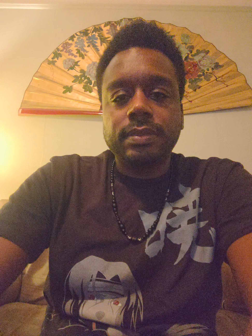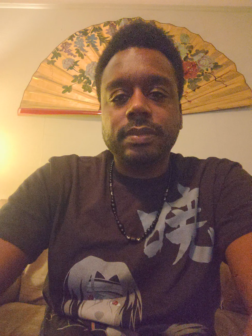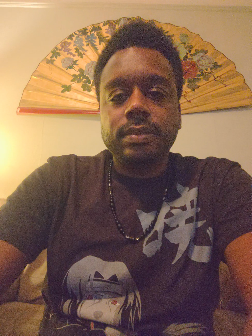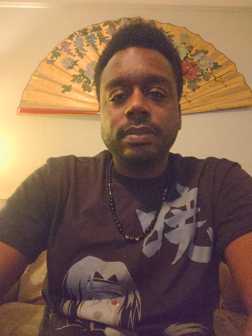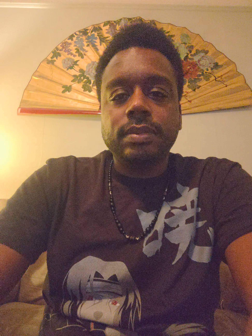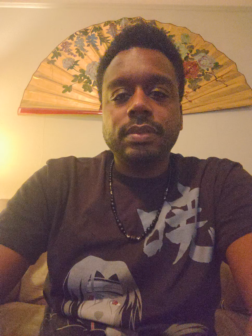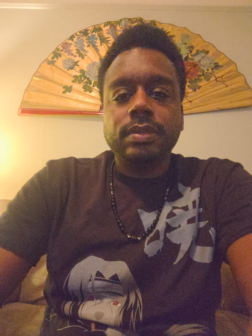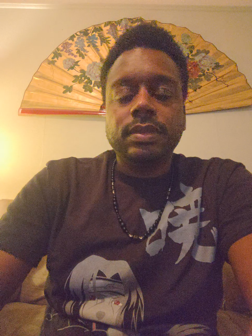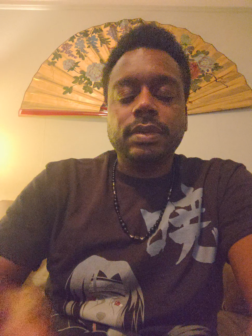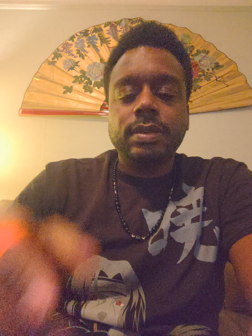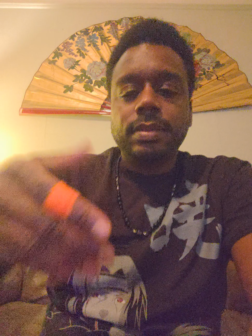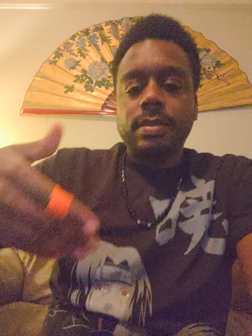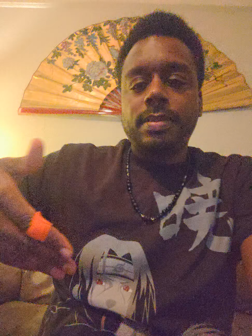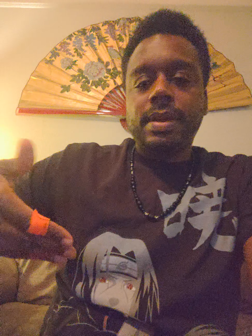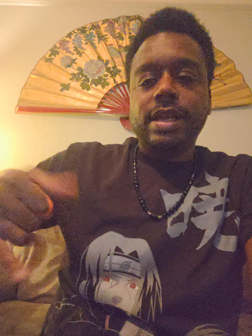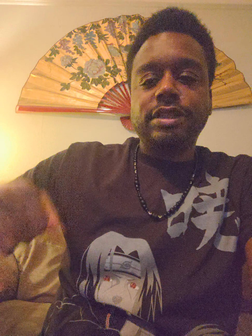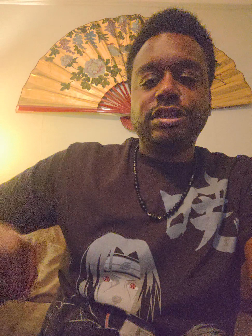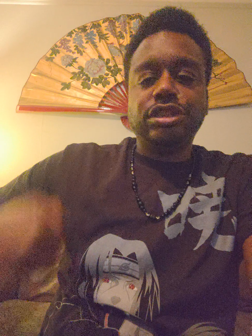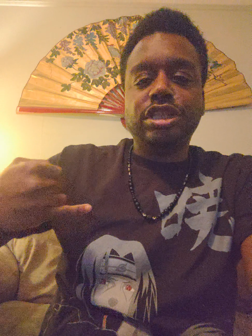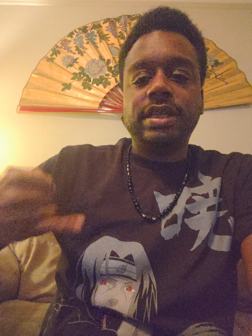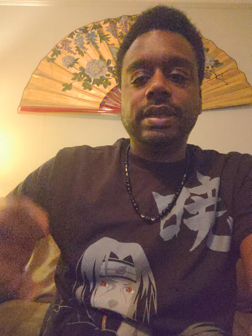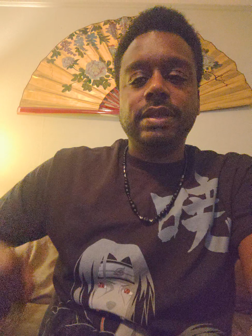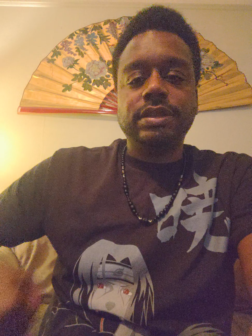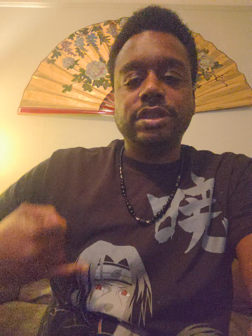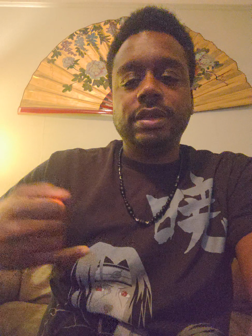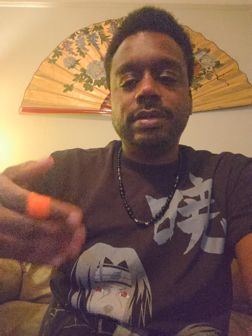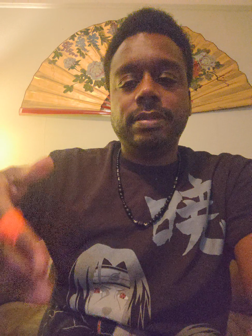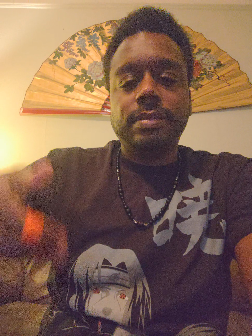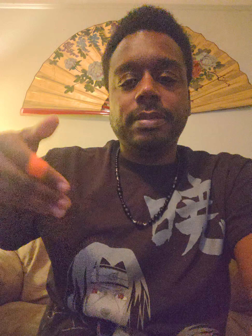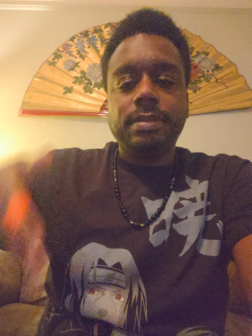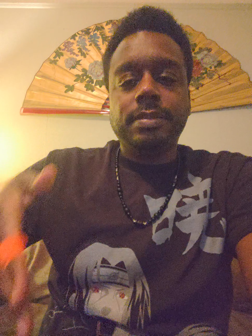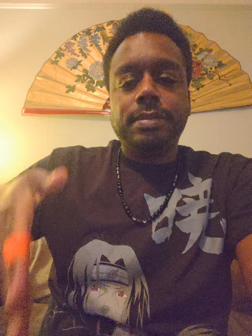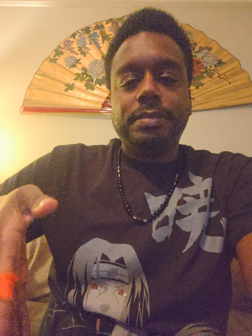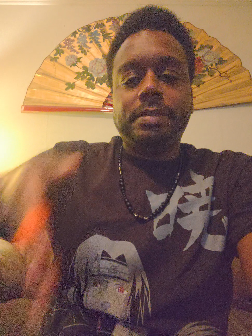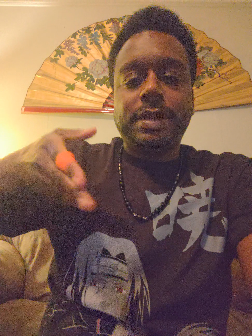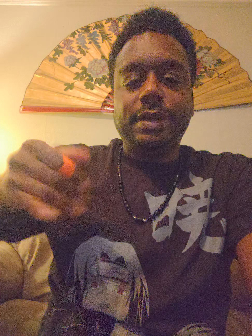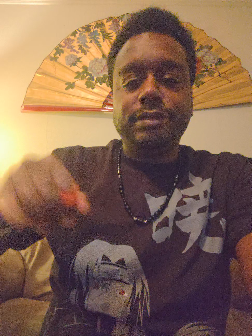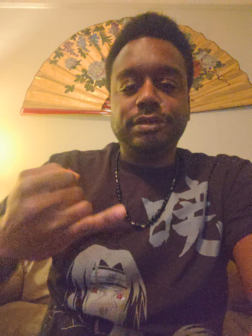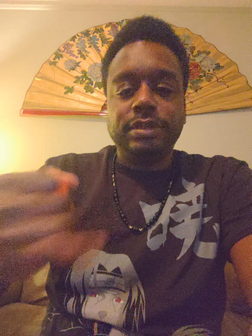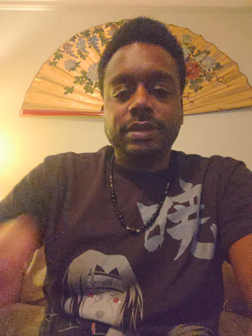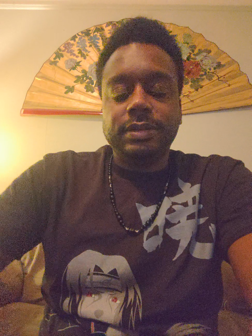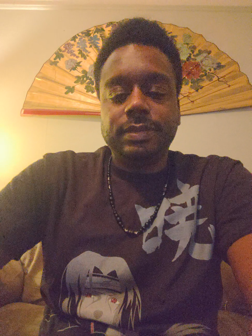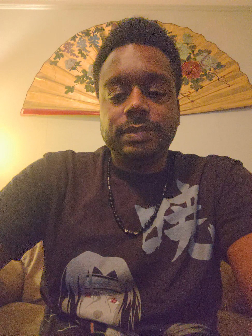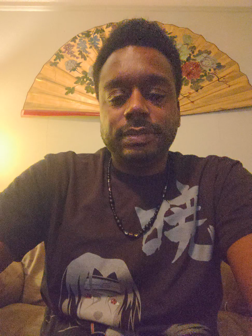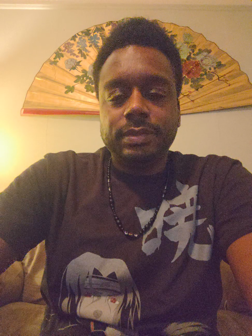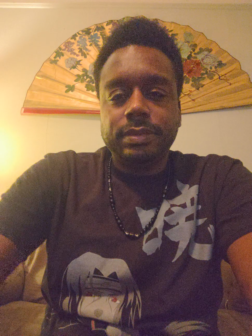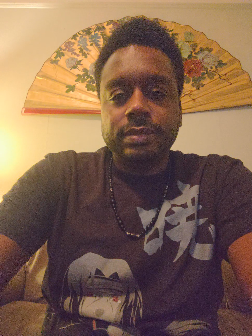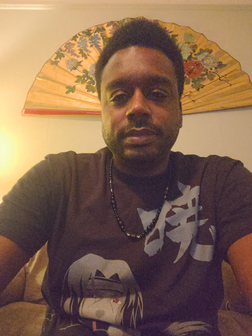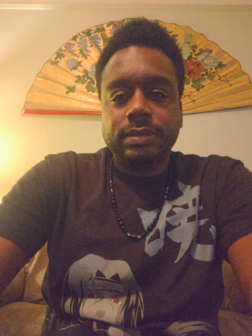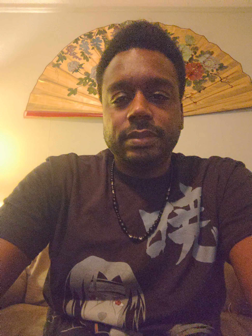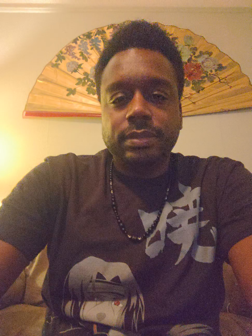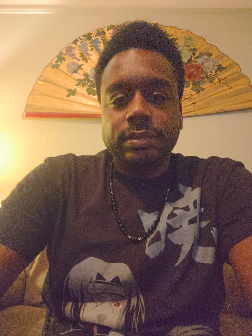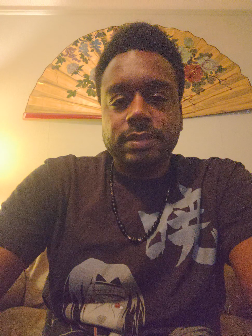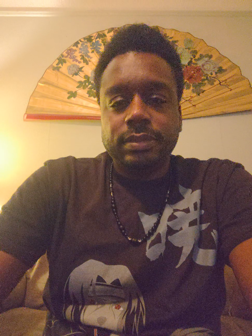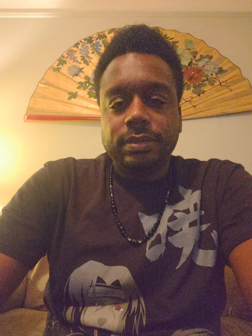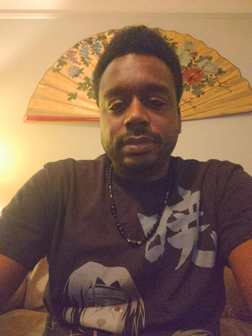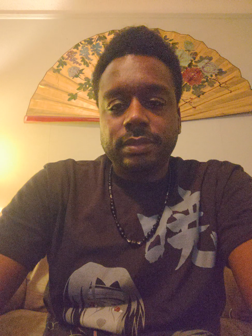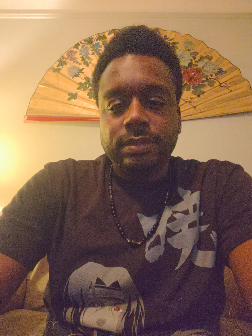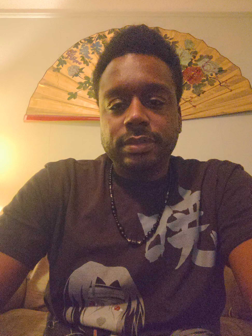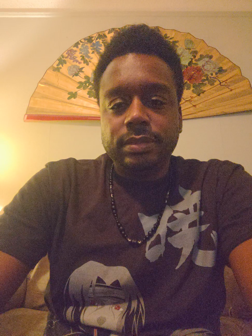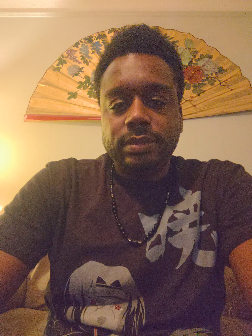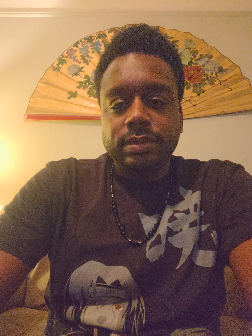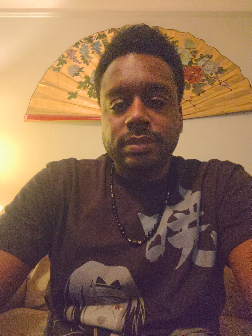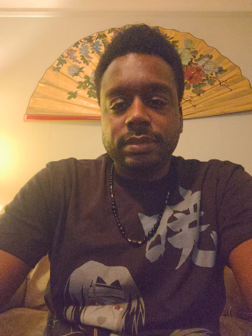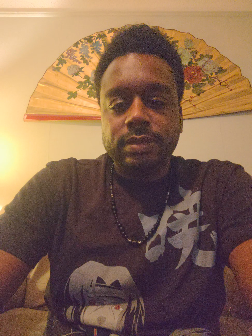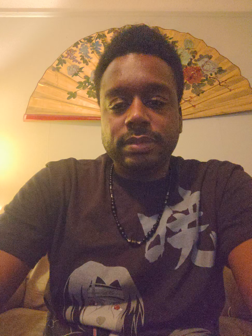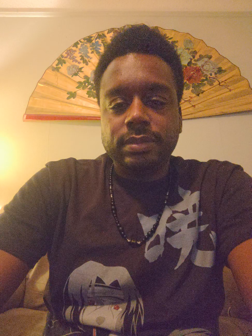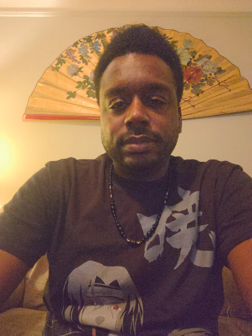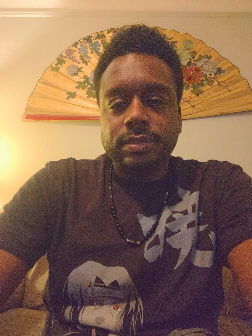jeans